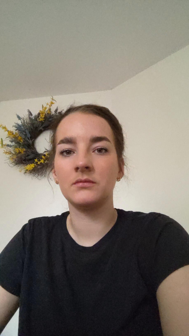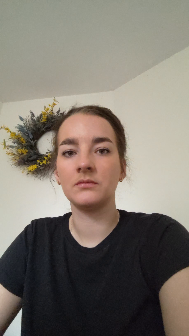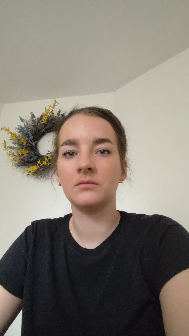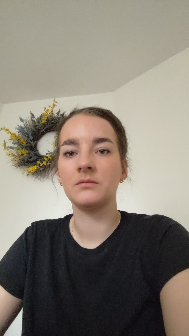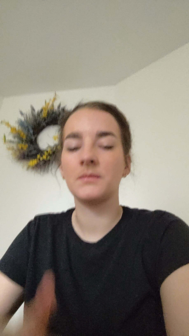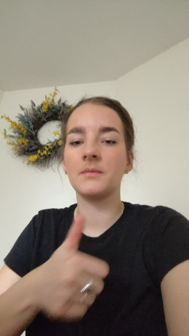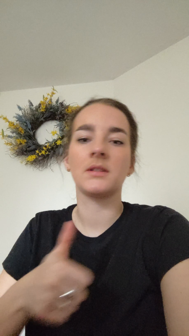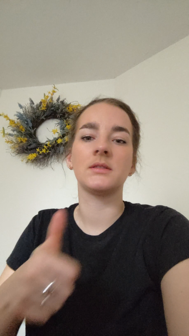basement